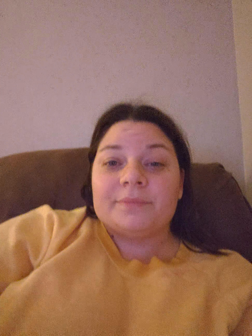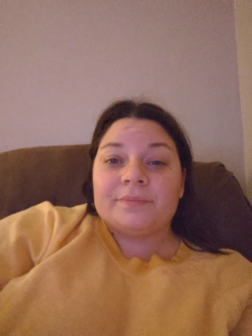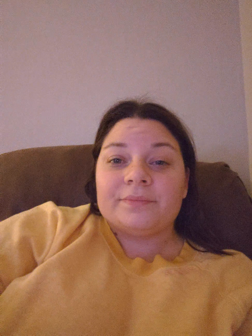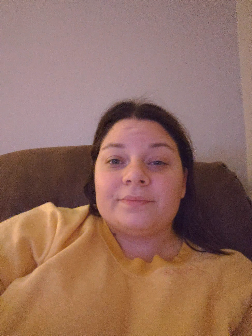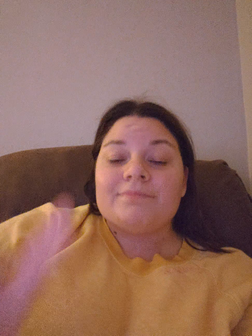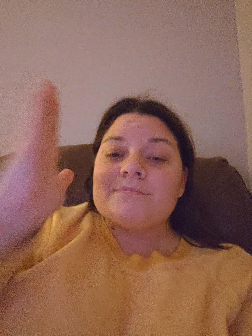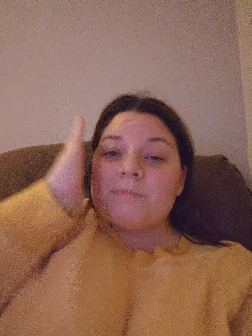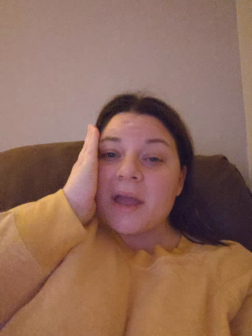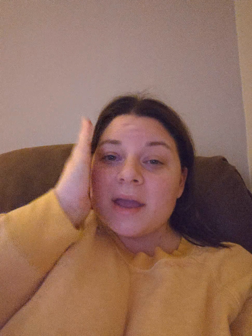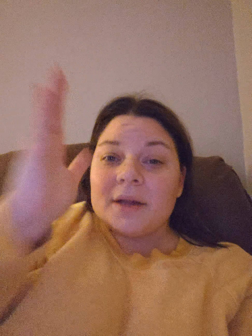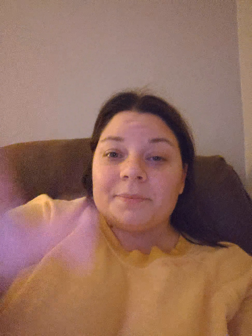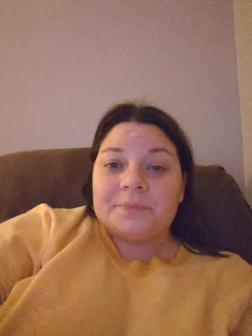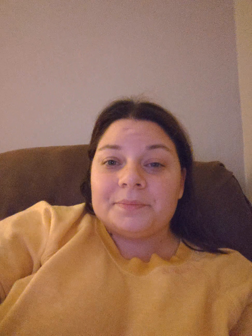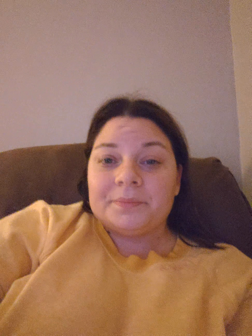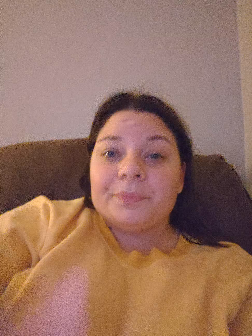bed